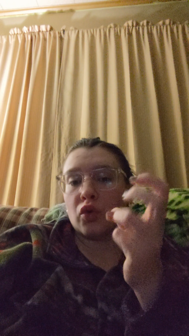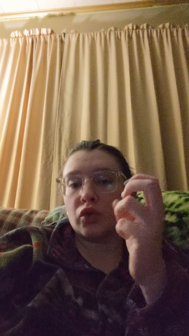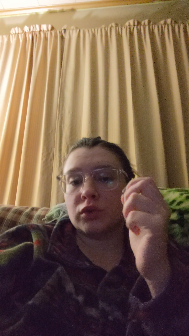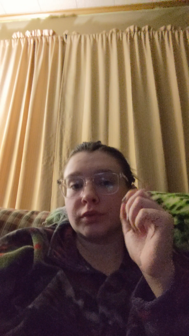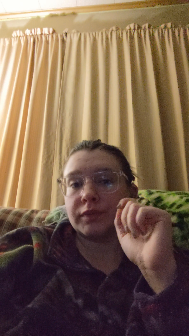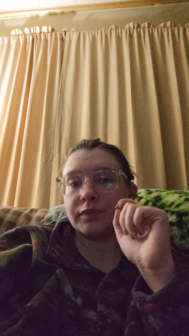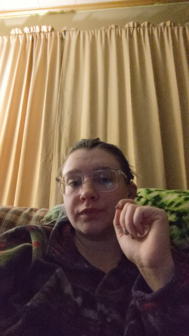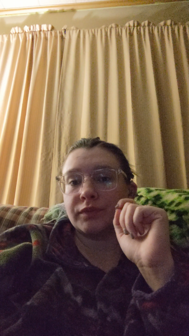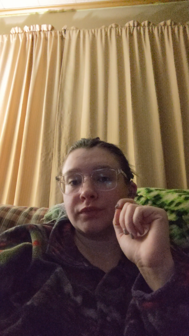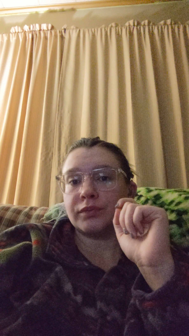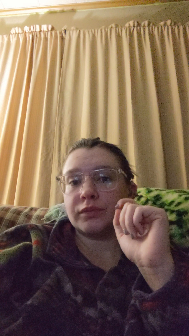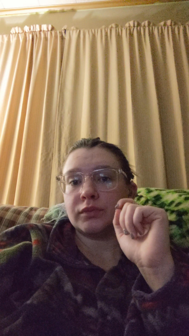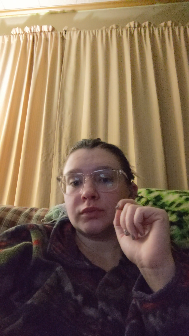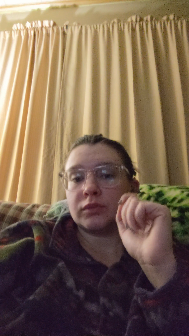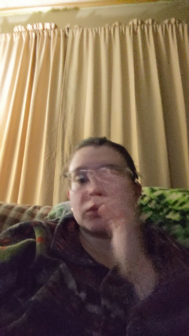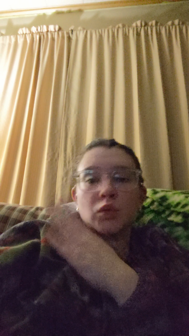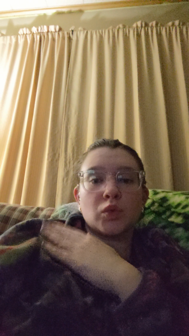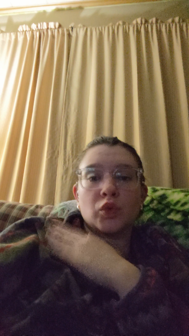shoulder